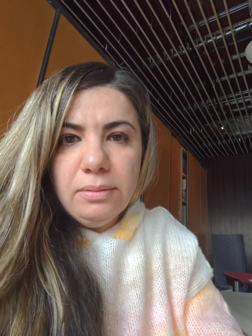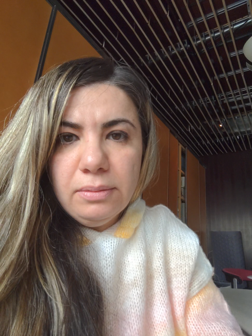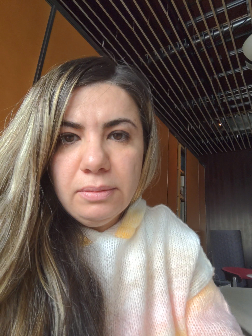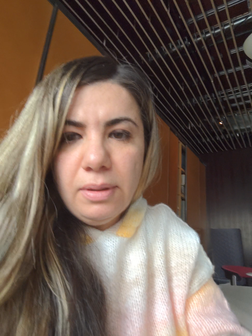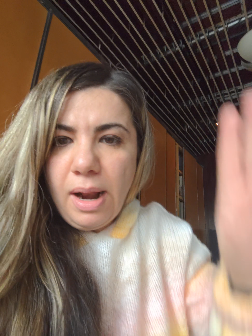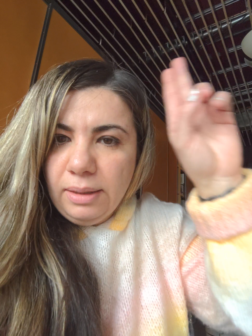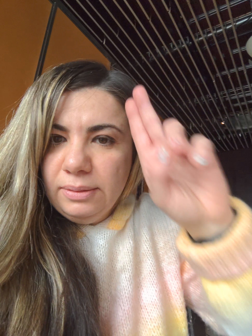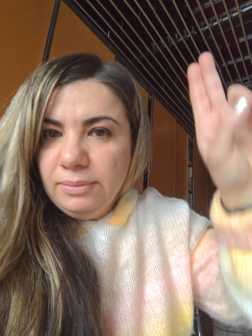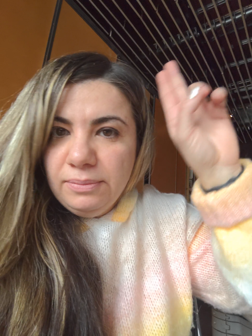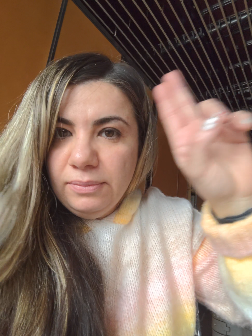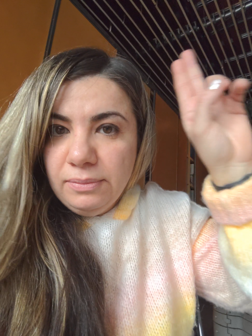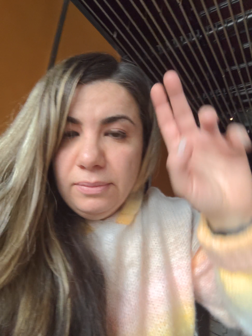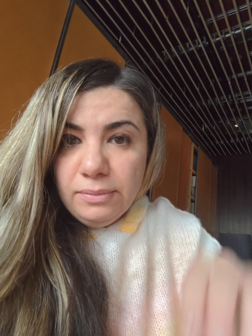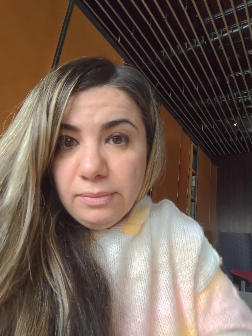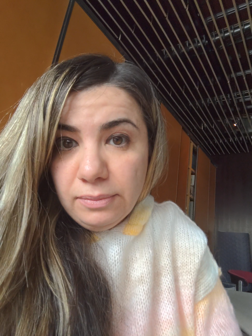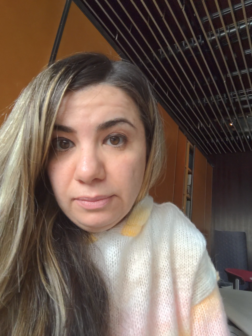uncle